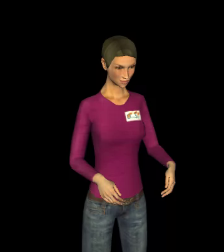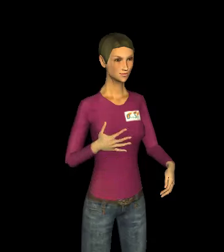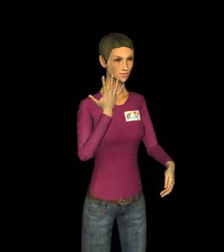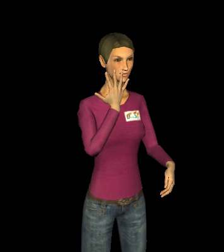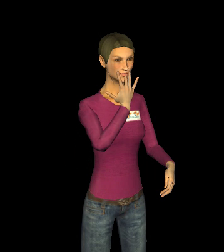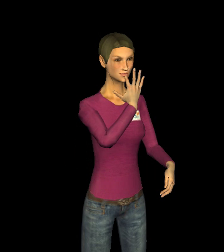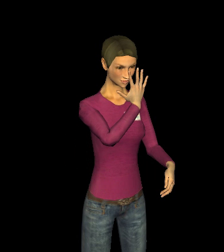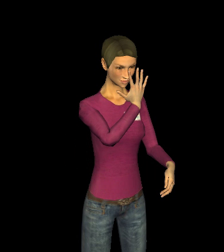لون